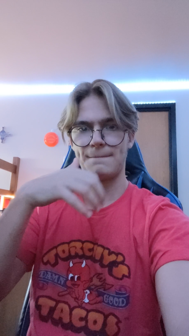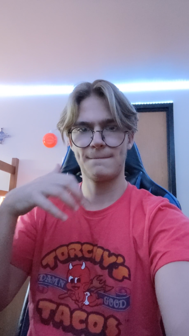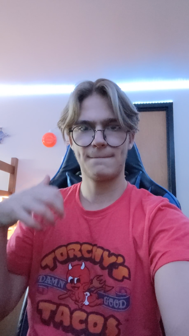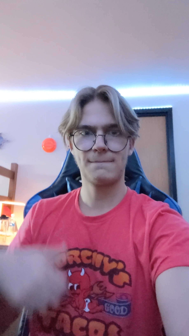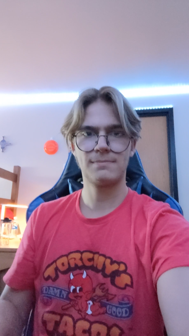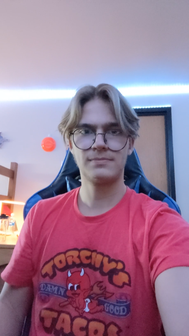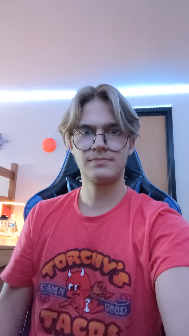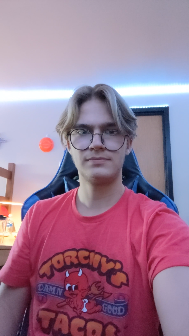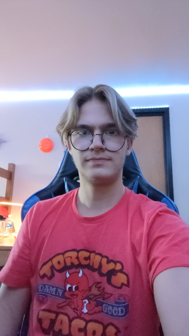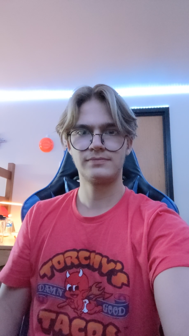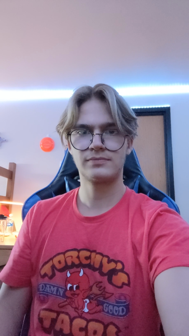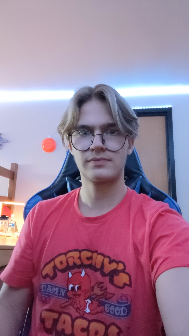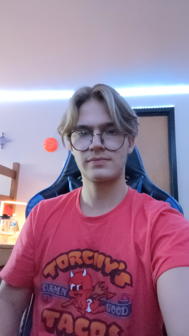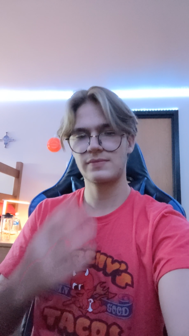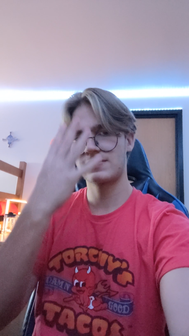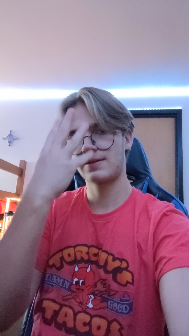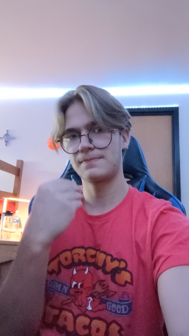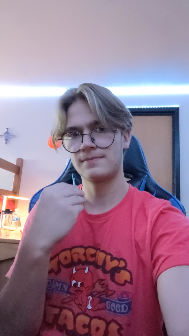asleep